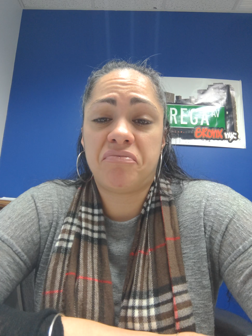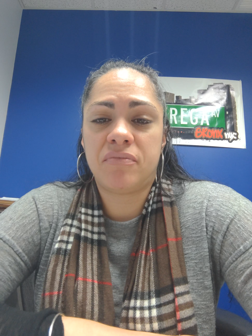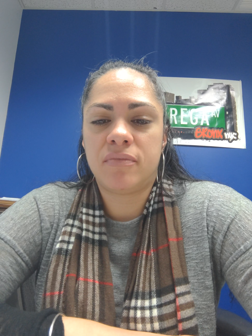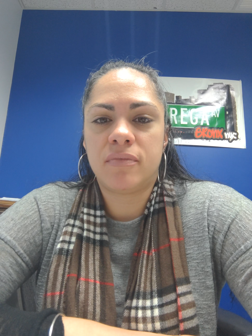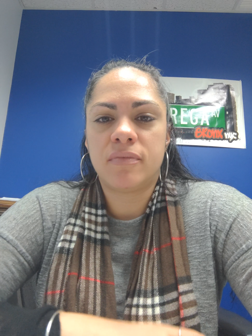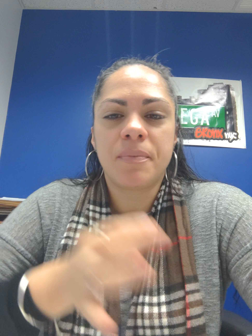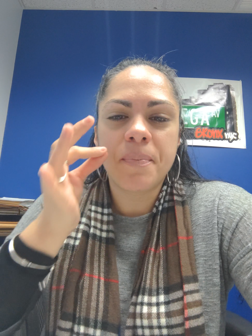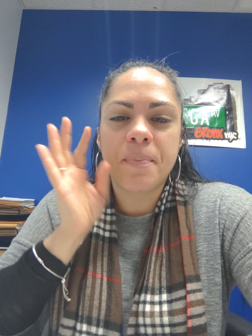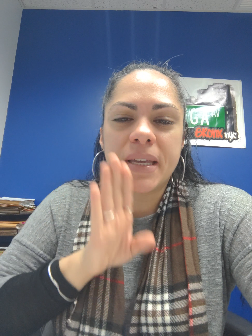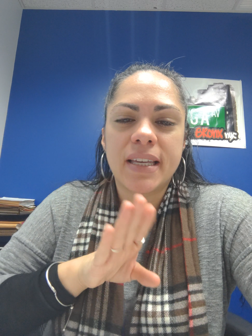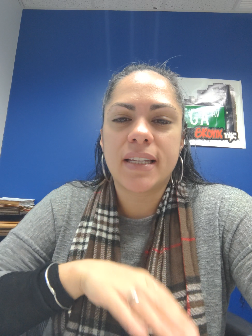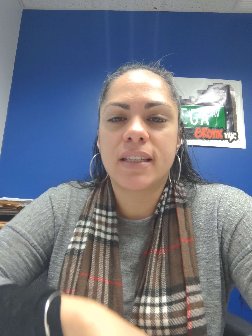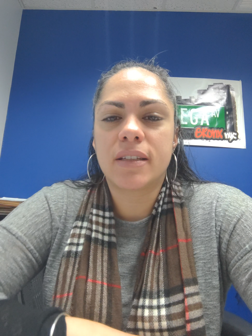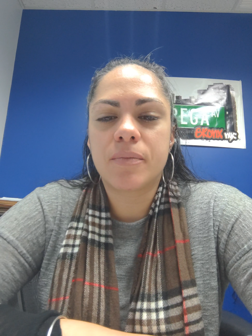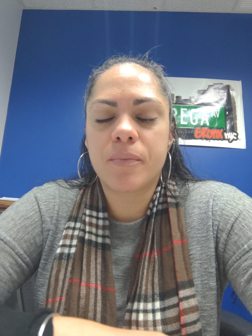bee